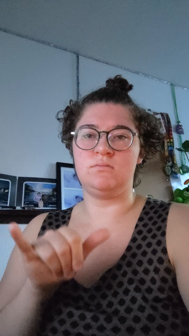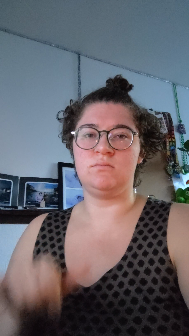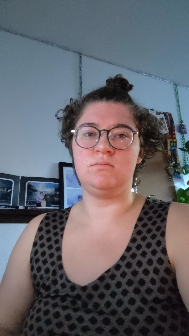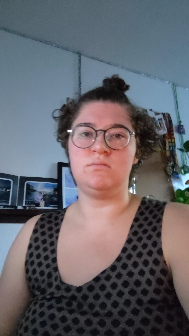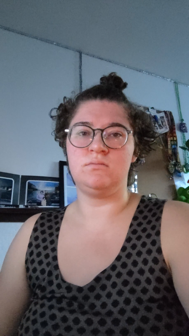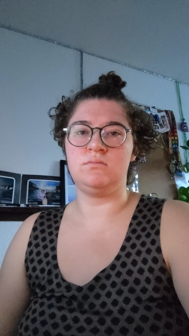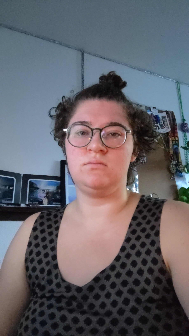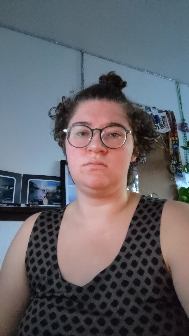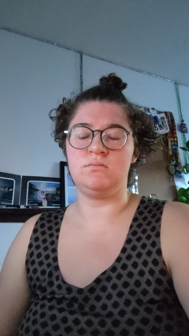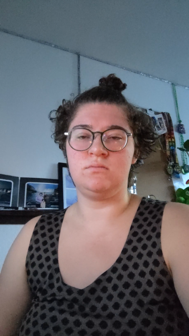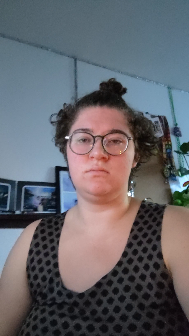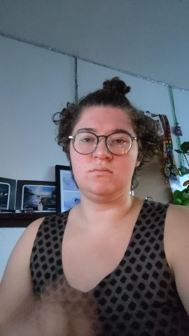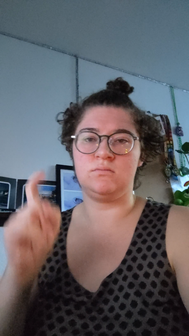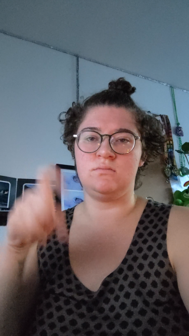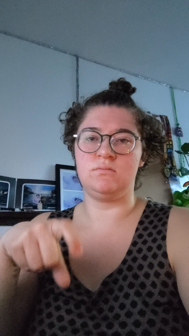must